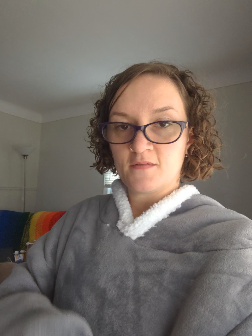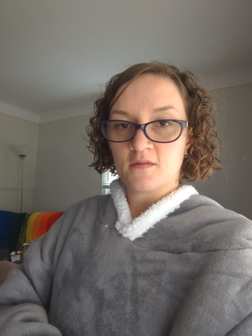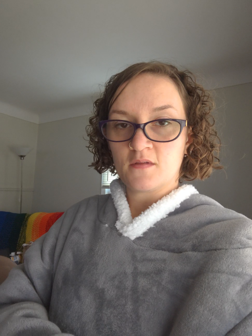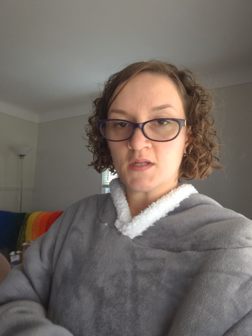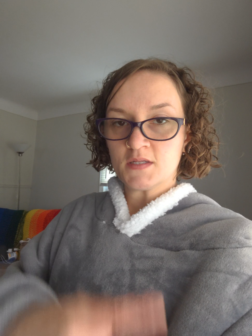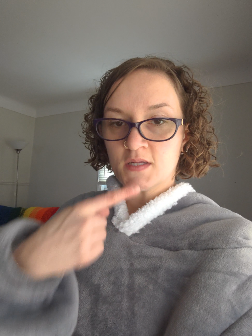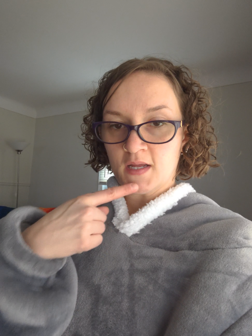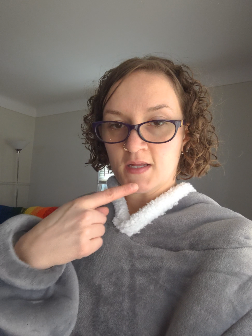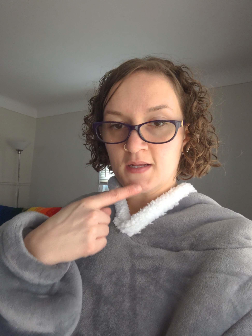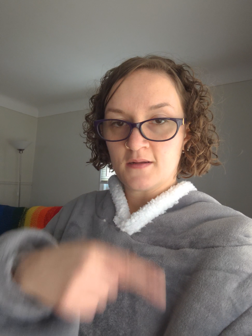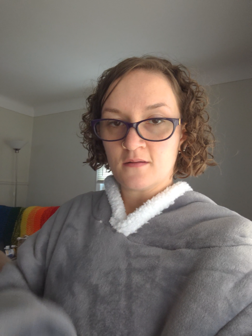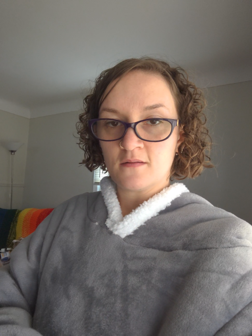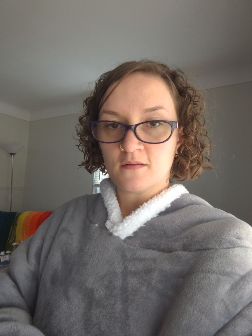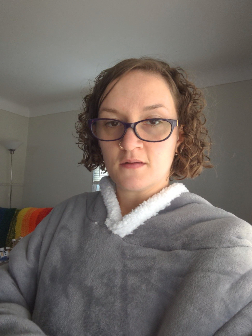say